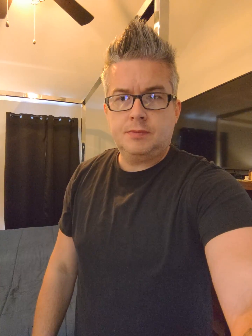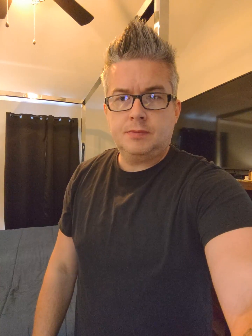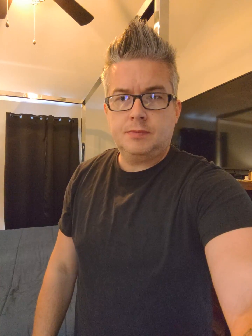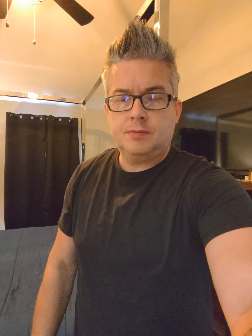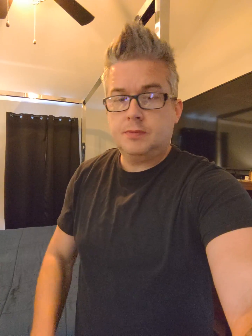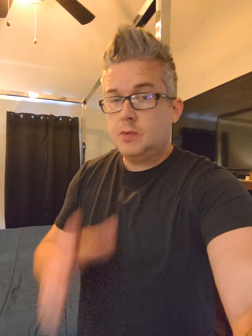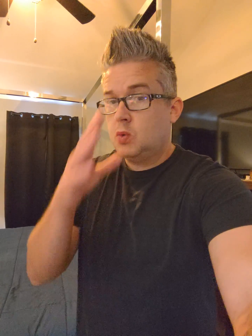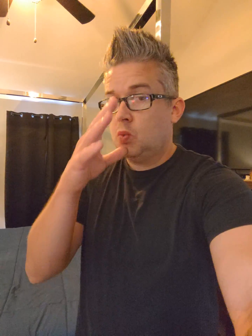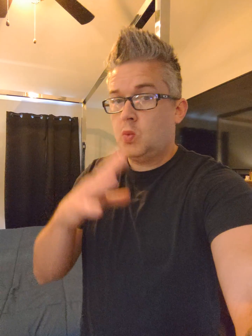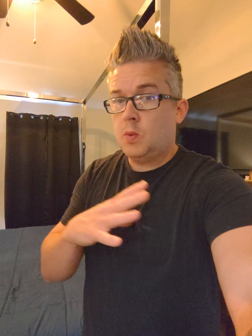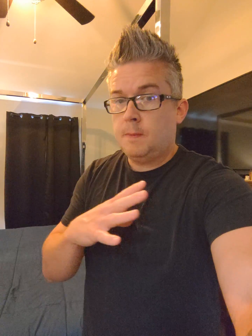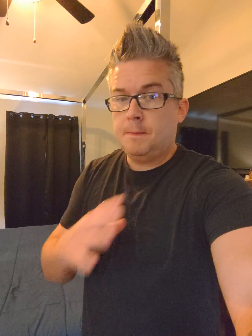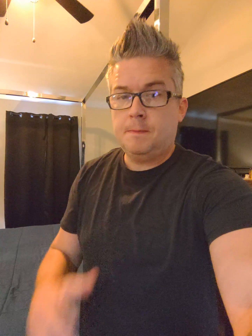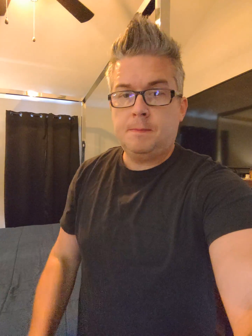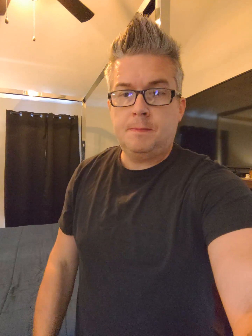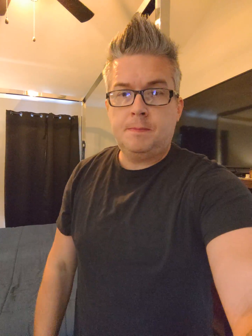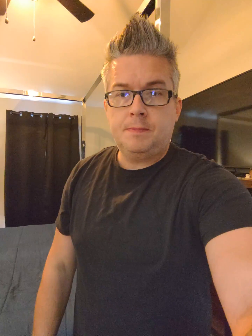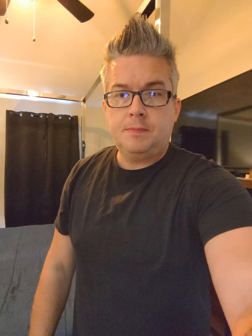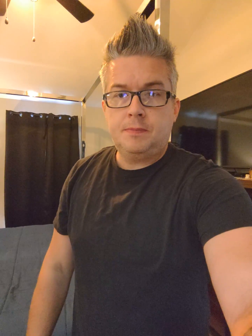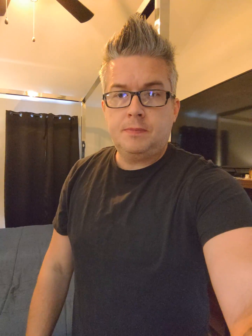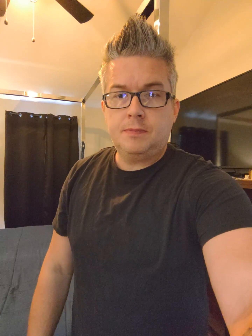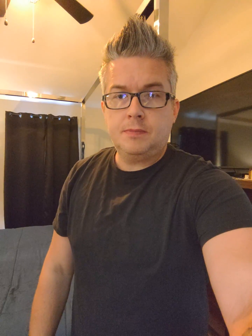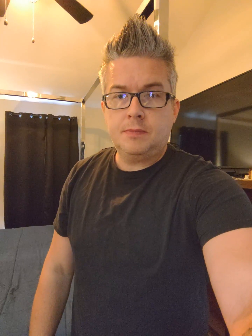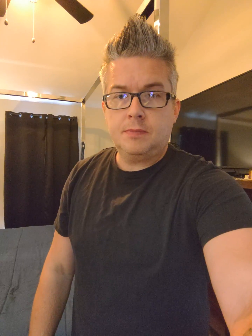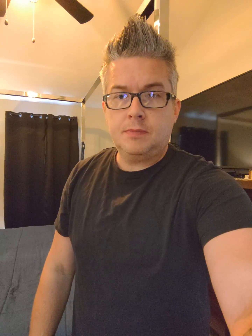lady